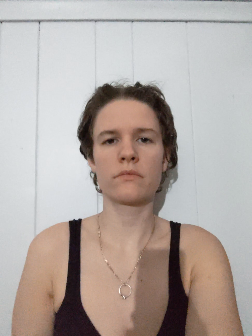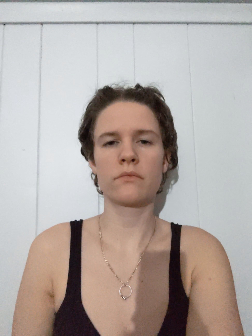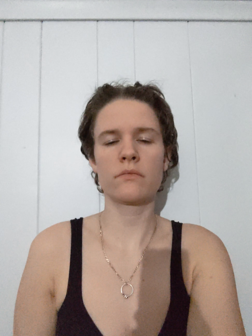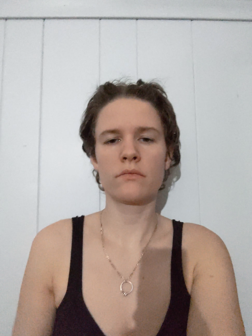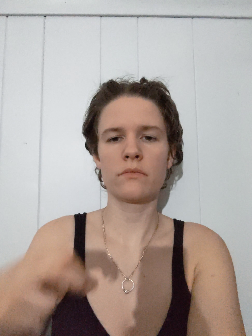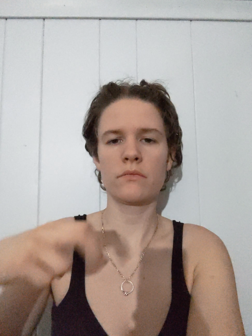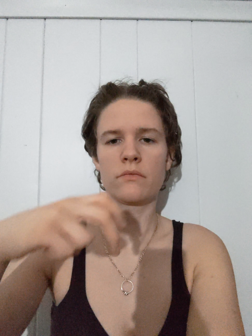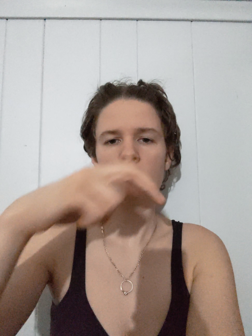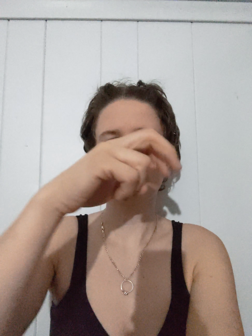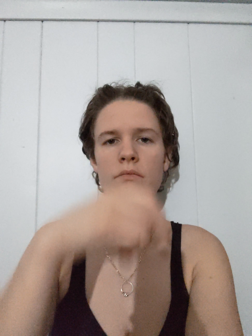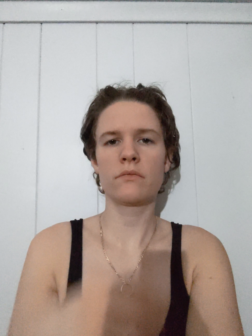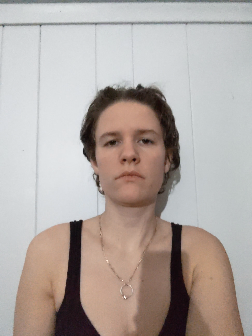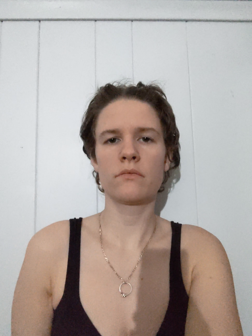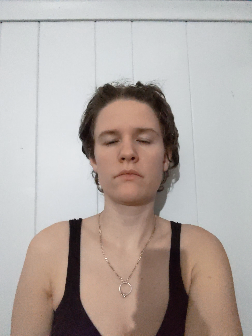stairs